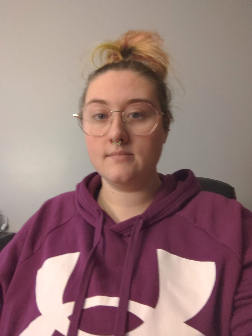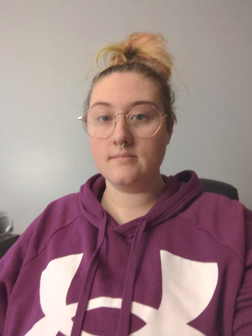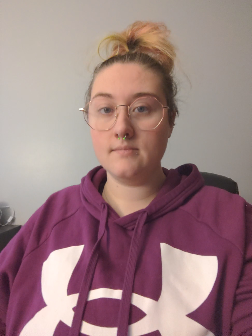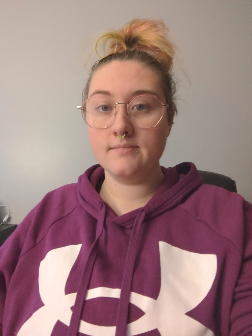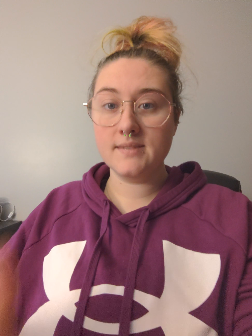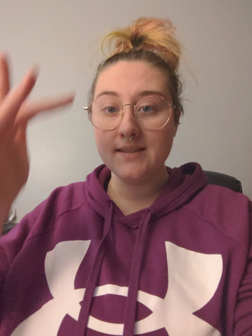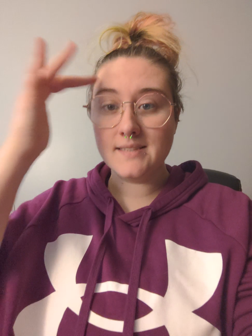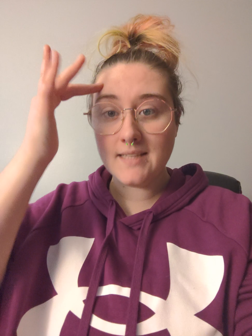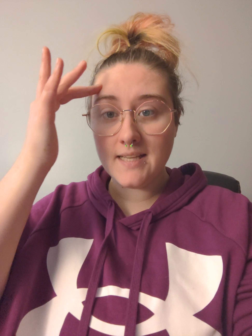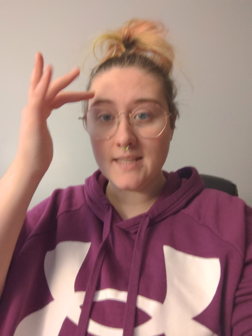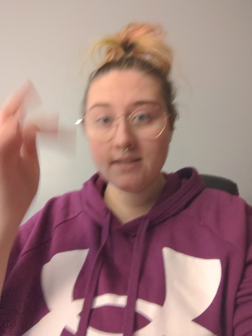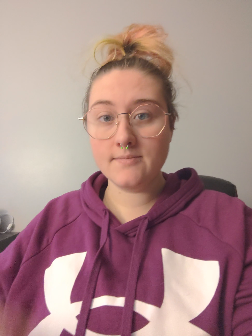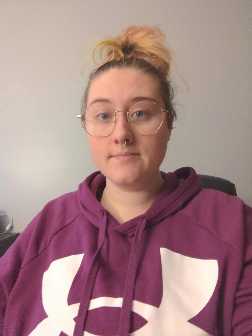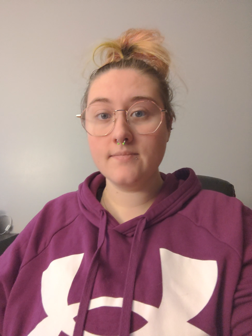sick